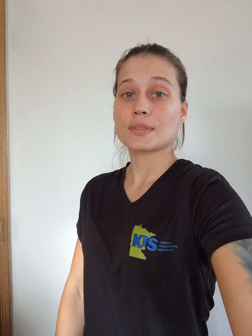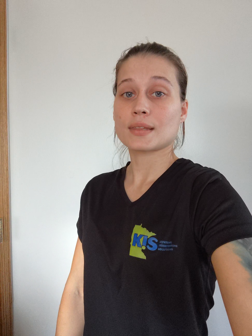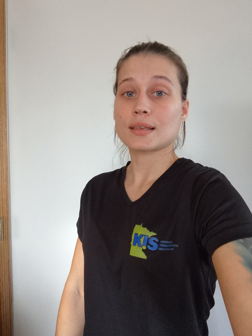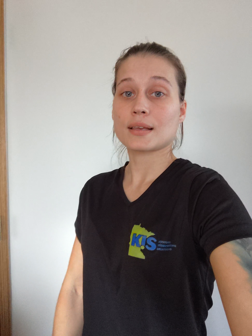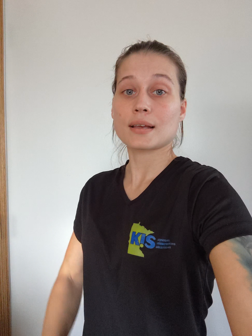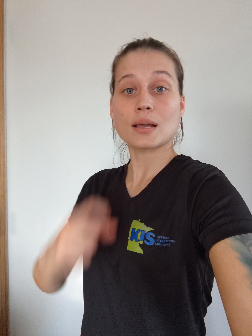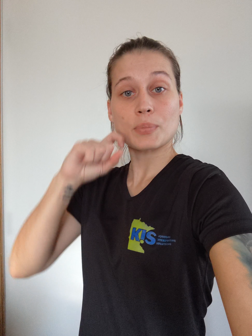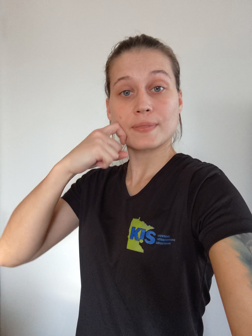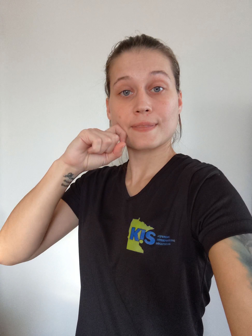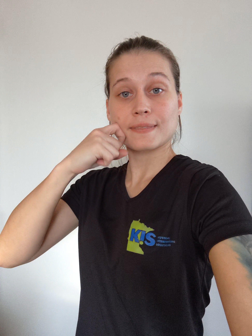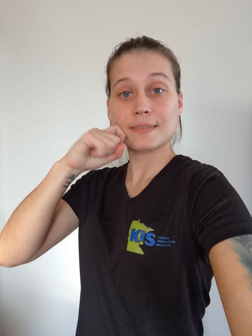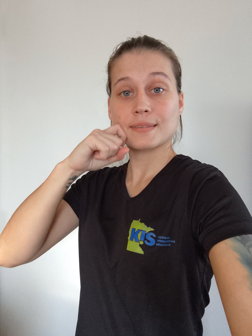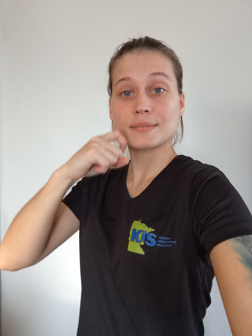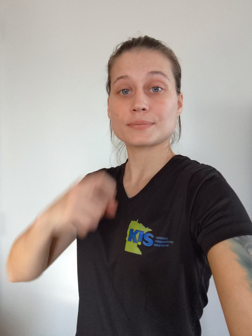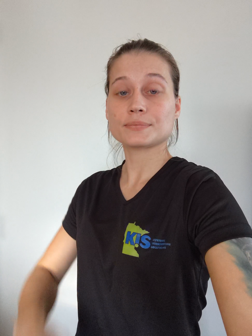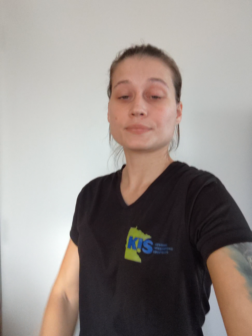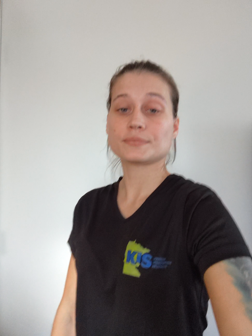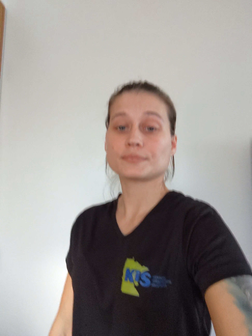apple